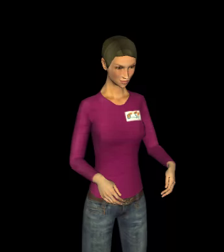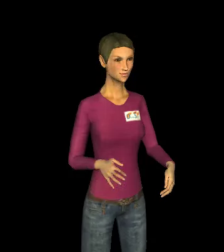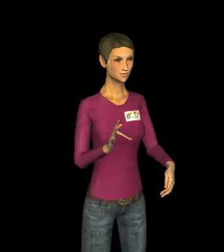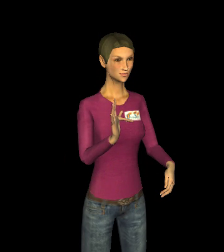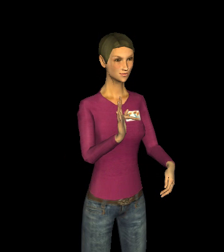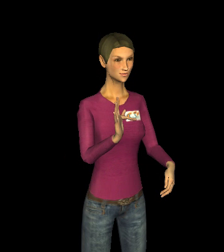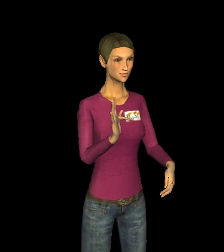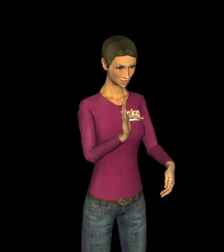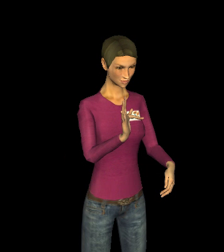أخ